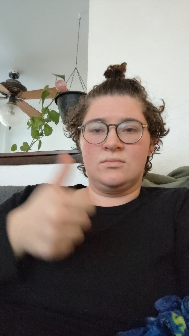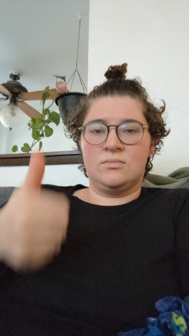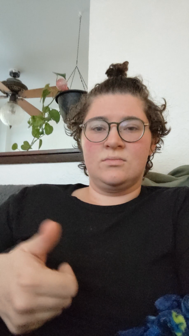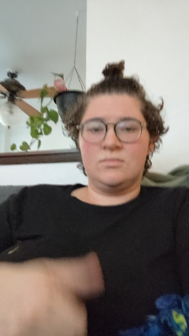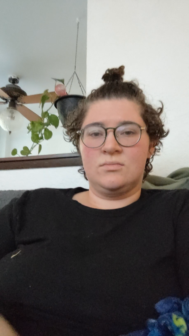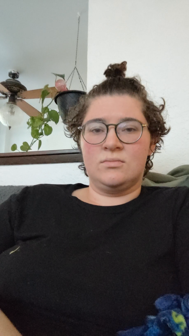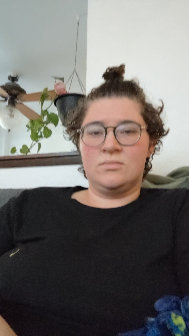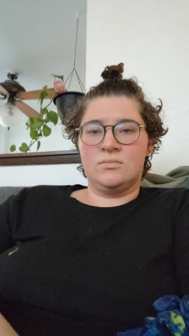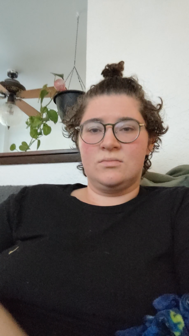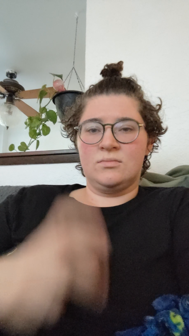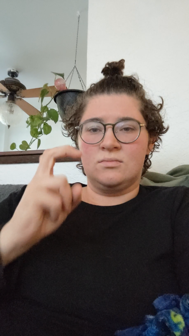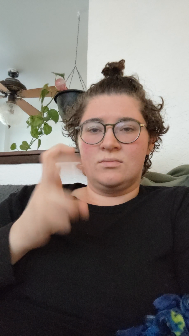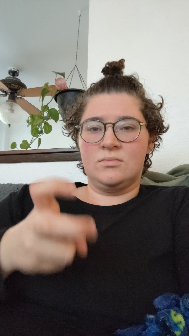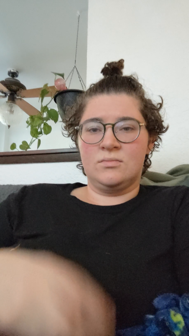hard